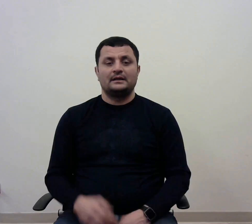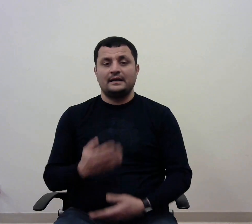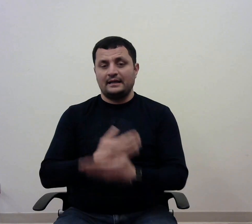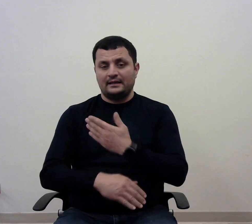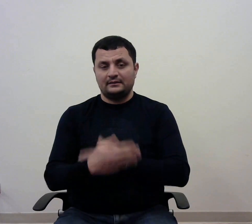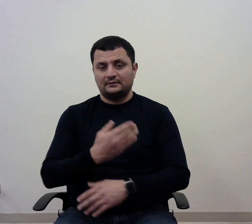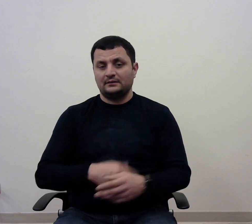əlil